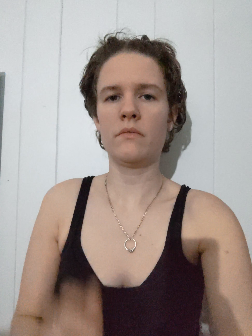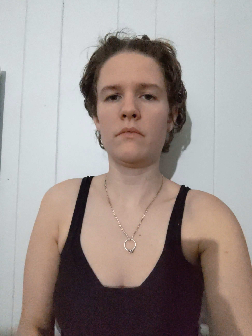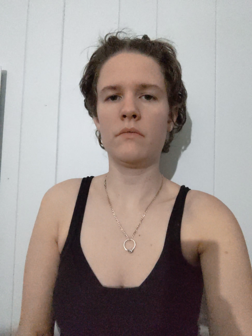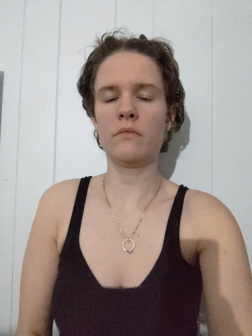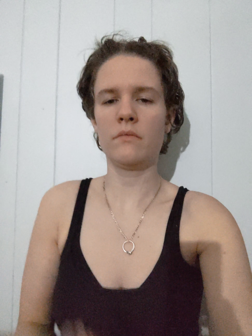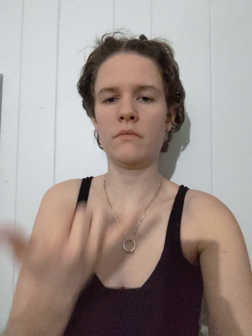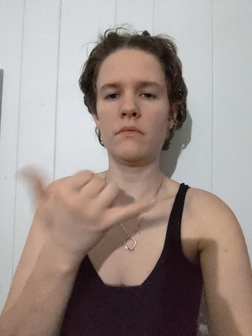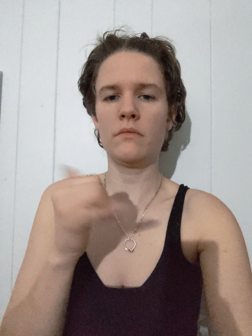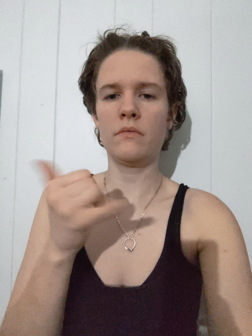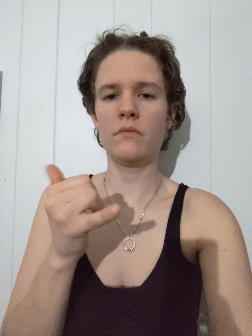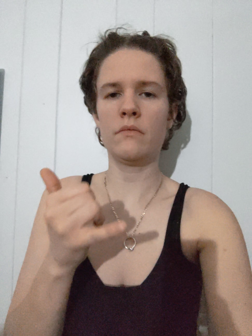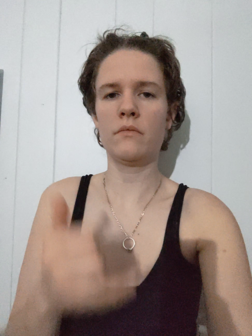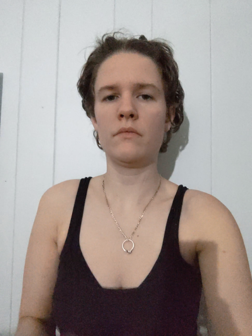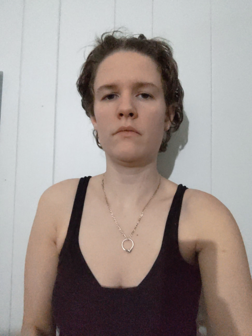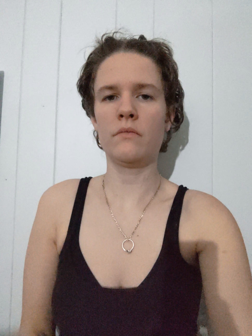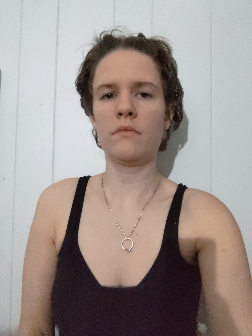yellow